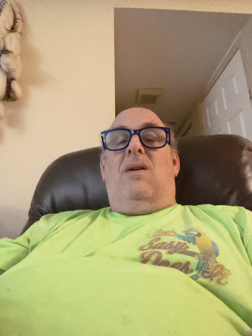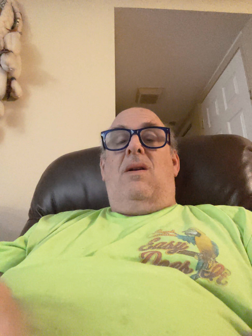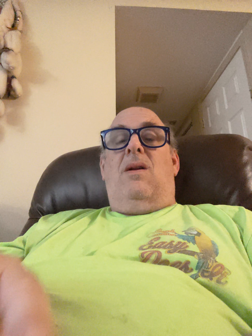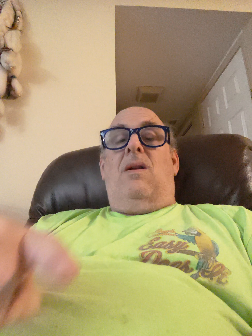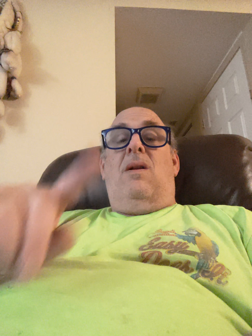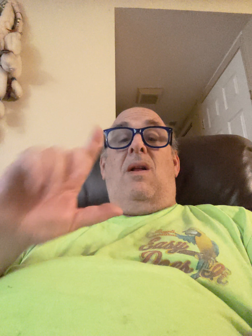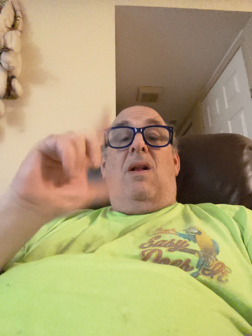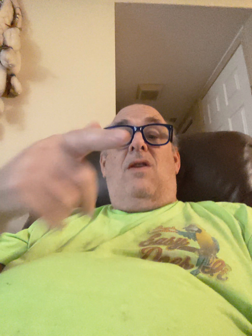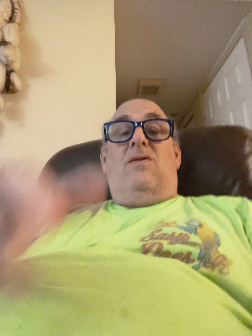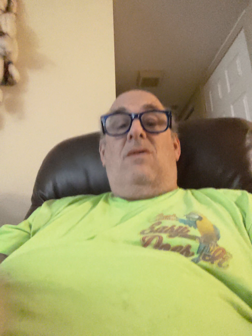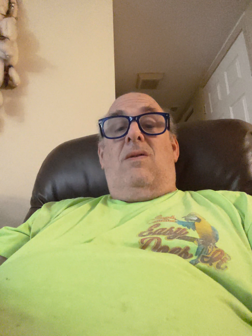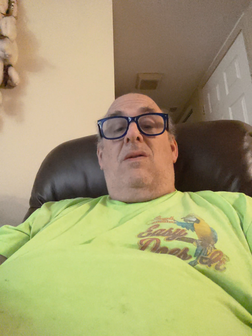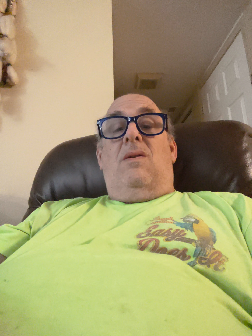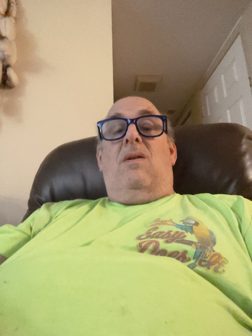later